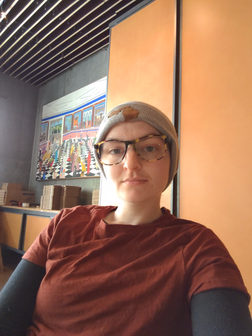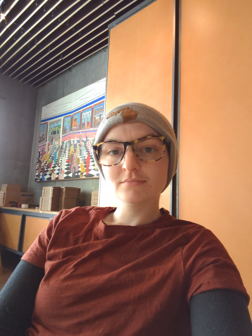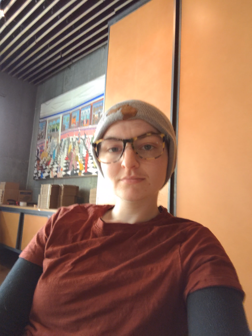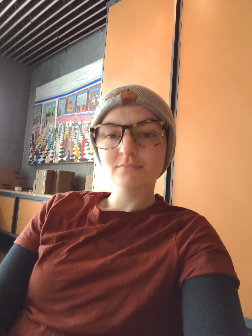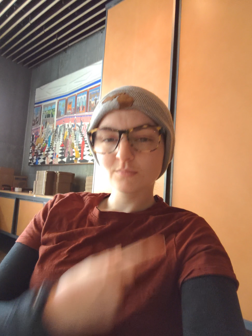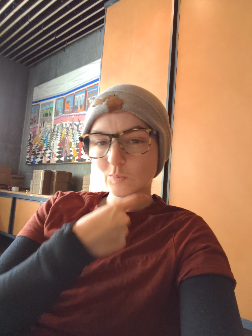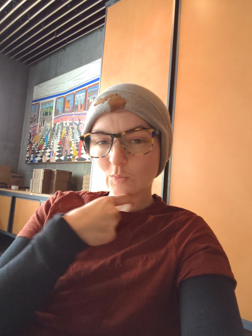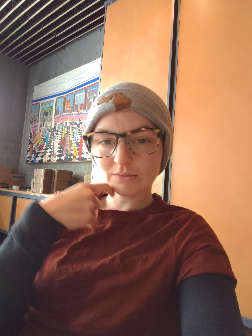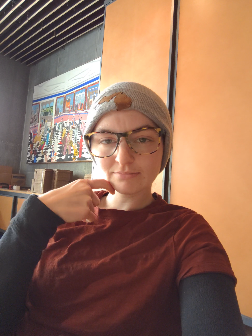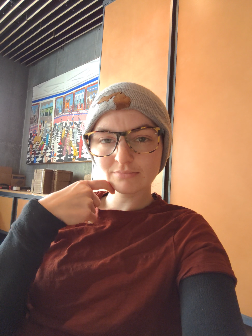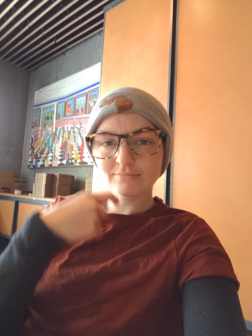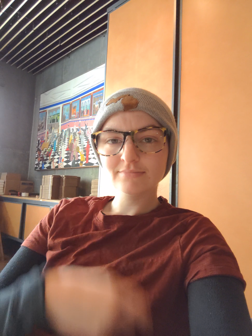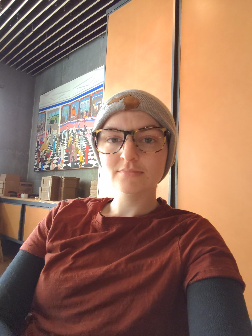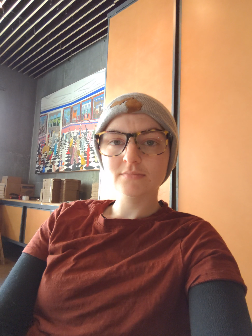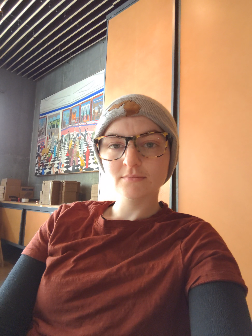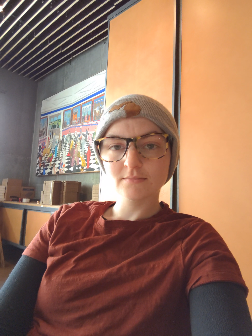dry